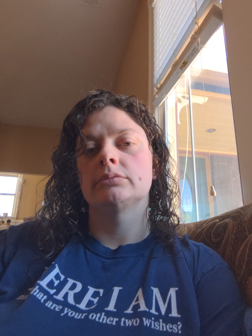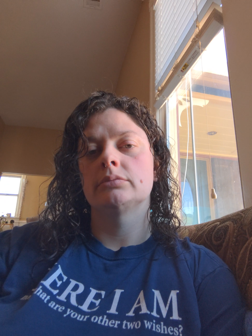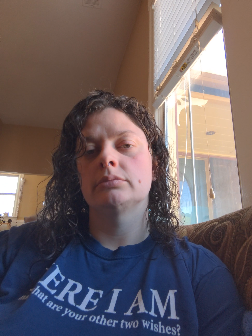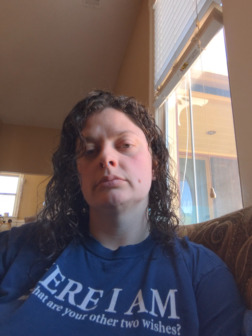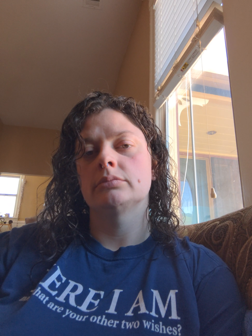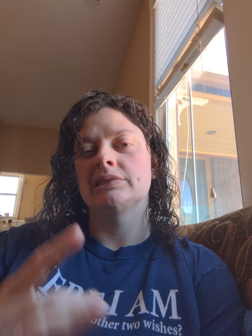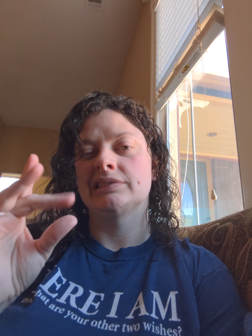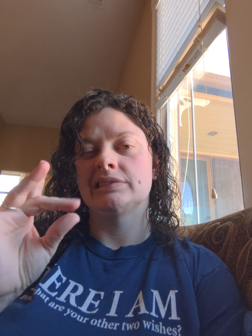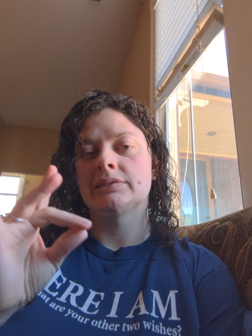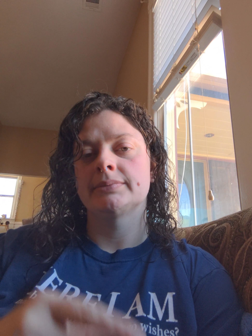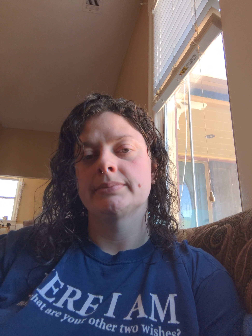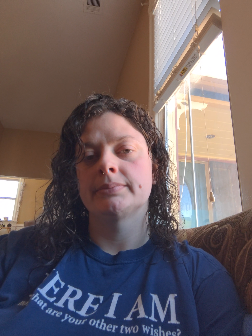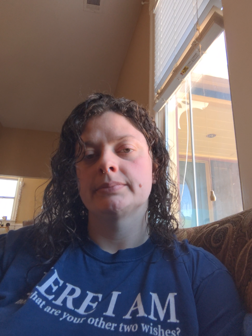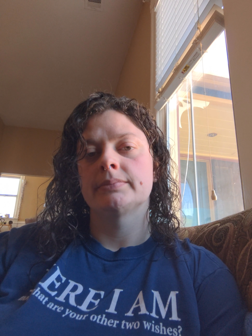sticky